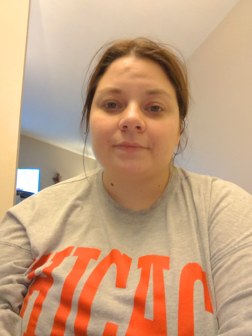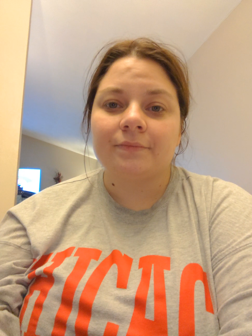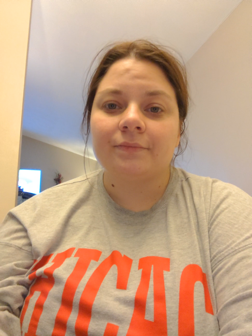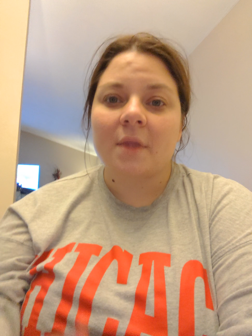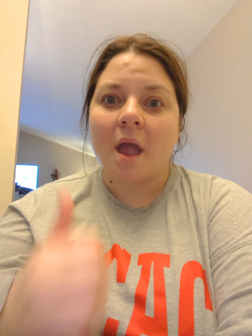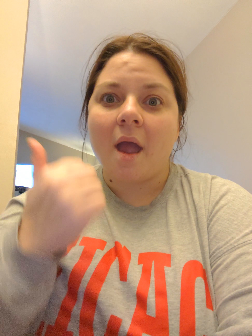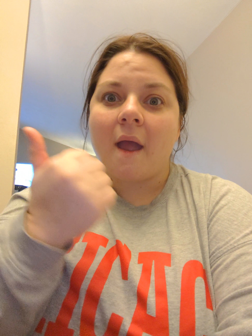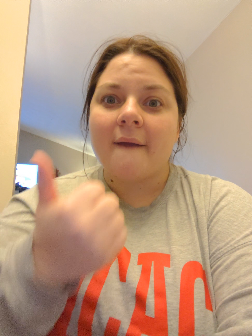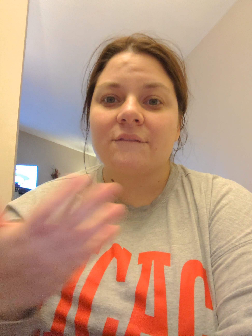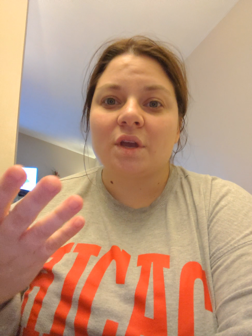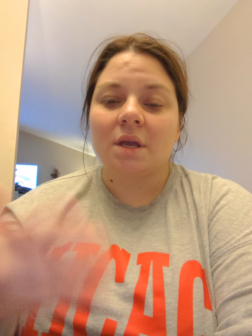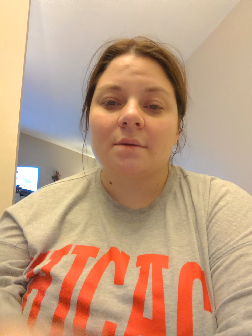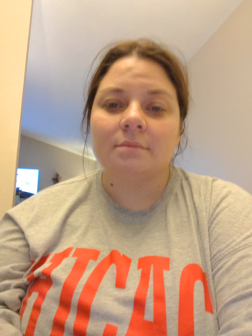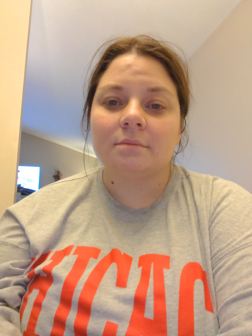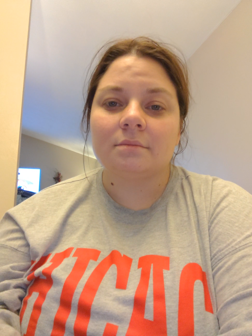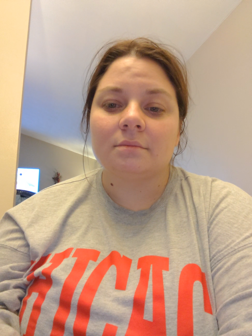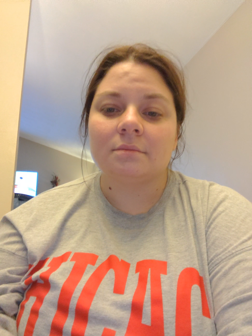every